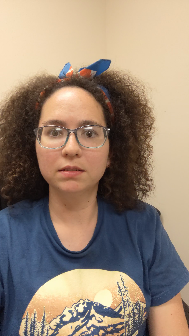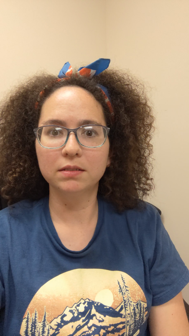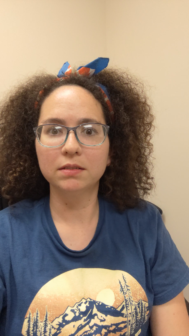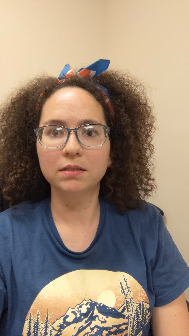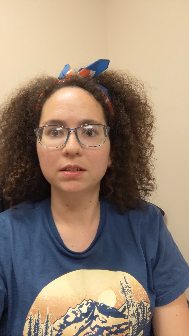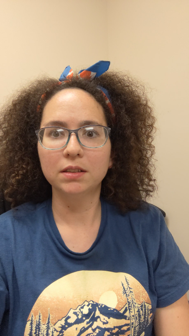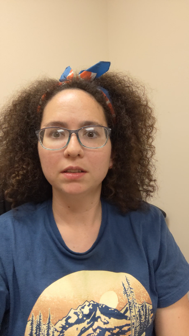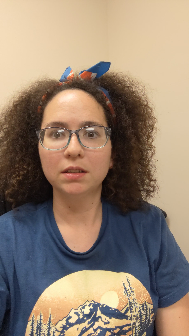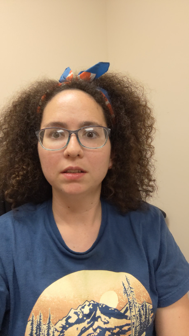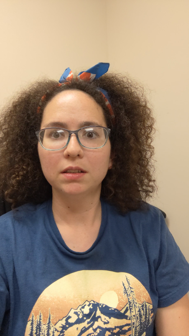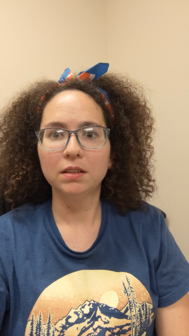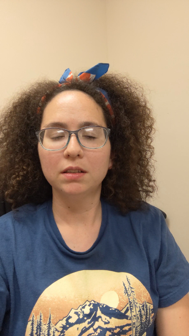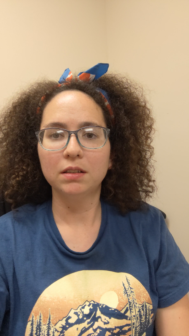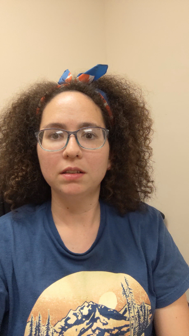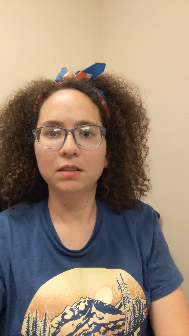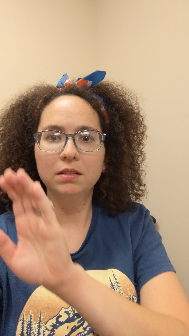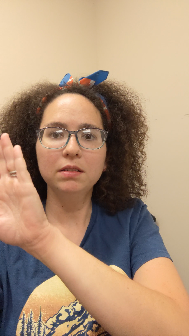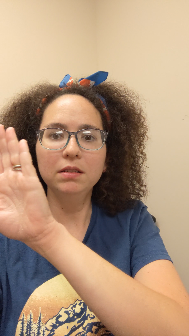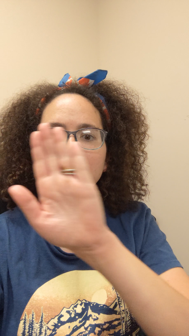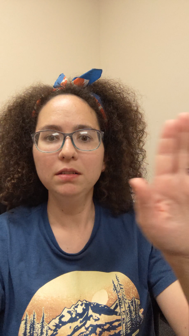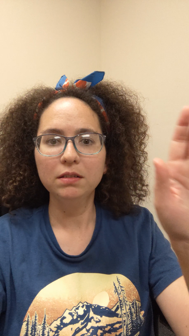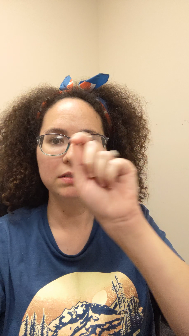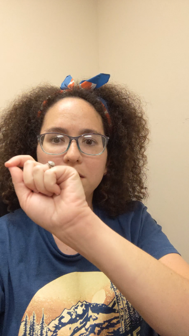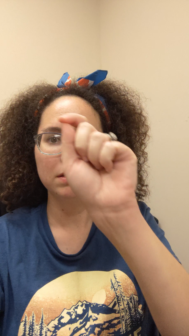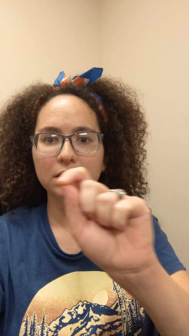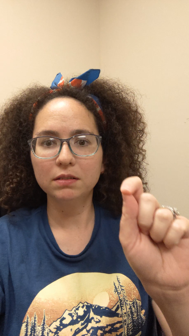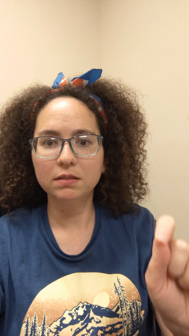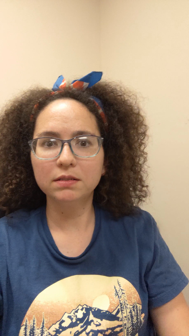chalk